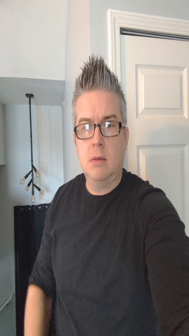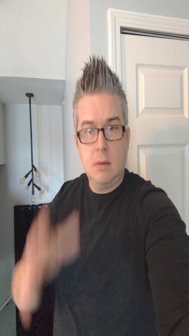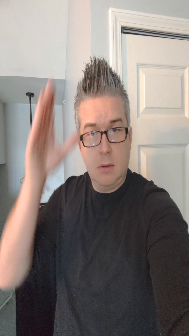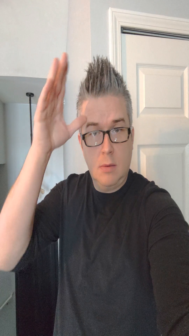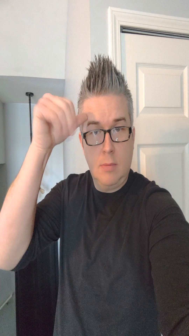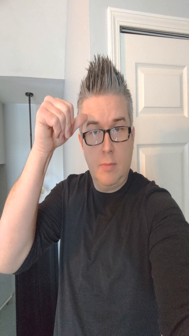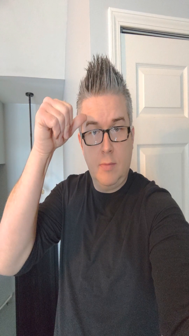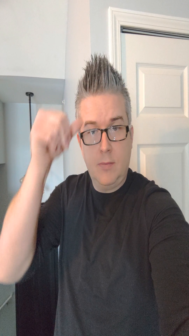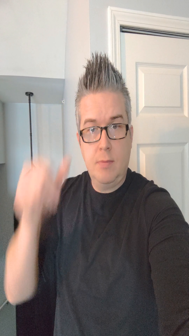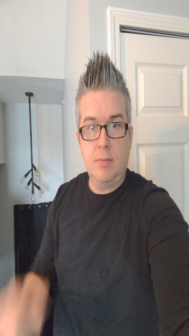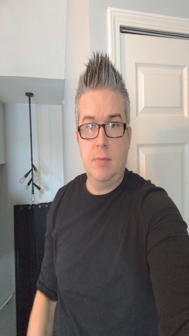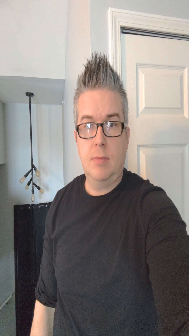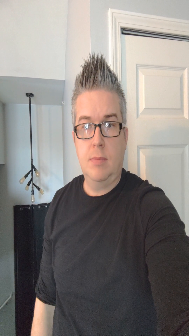donkey